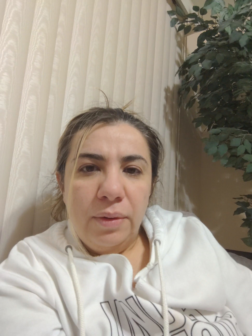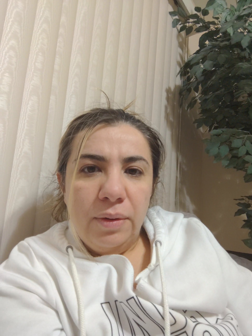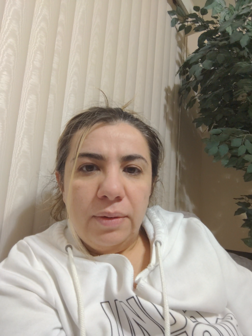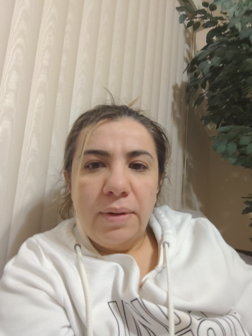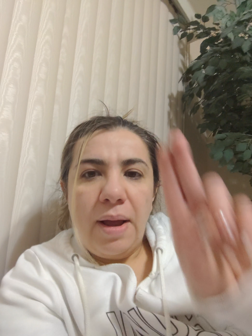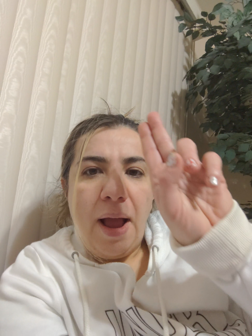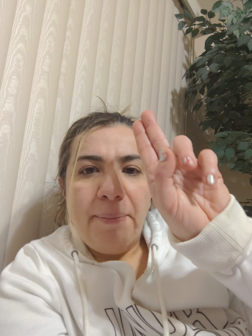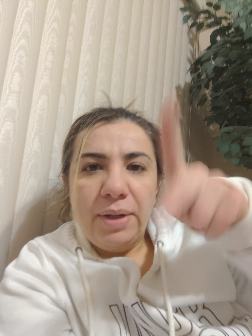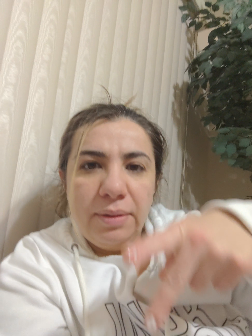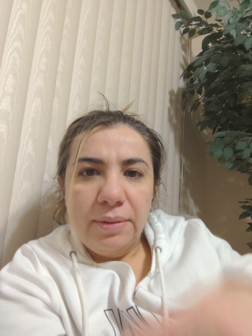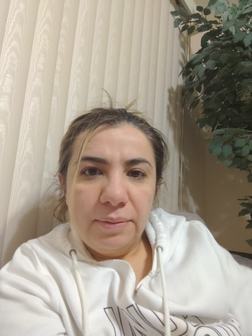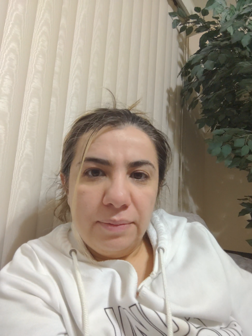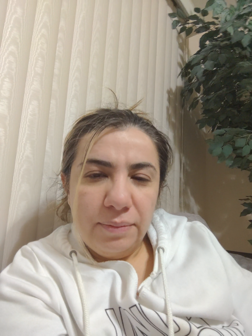up